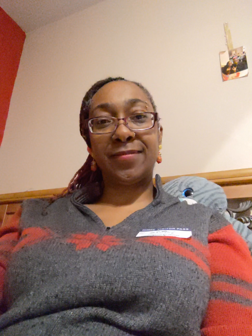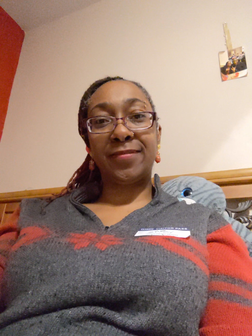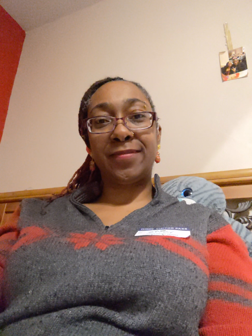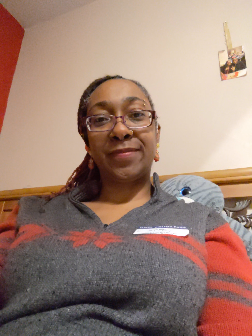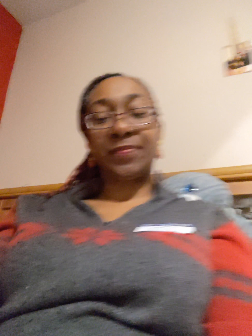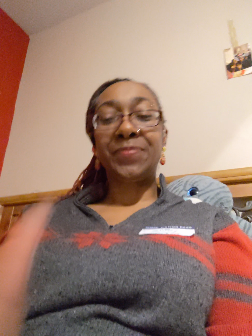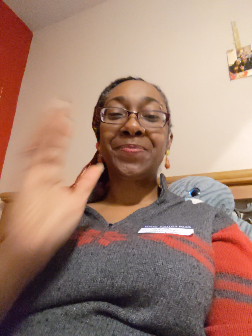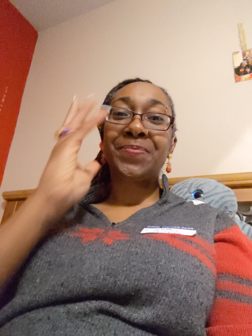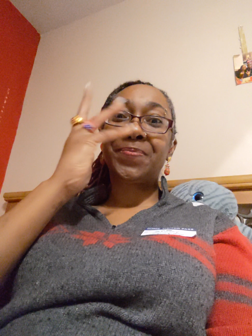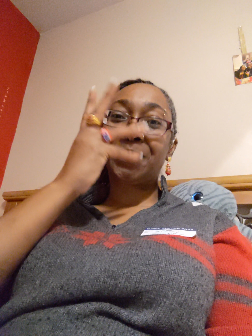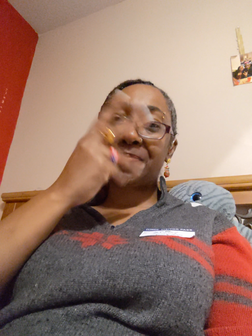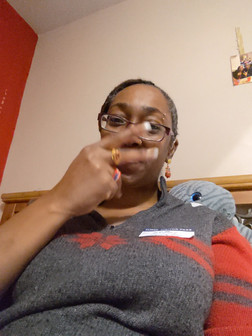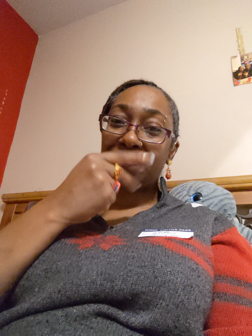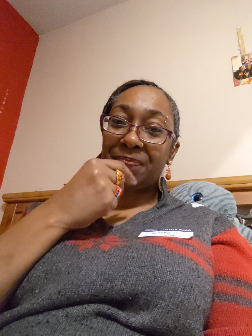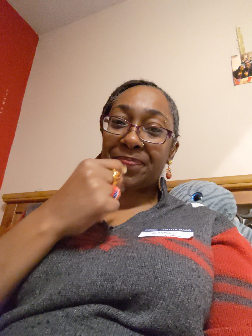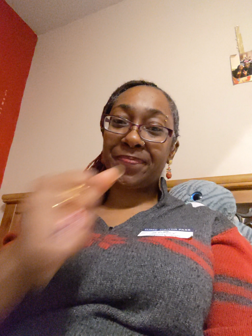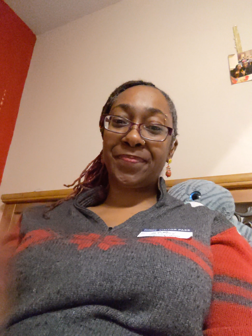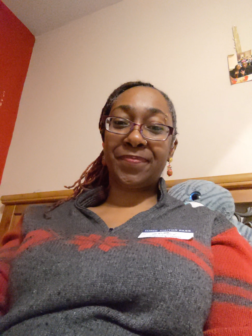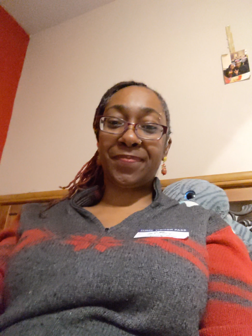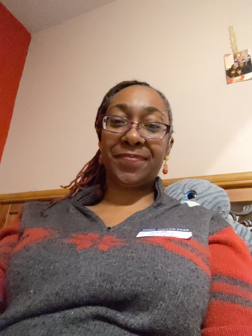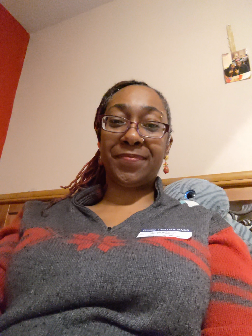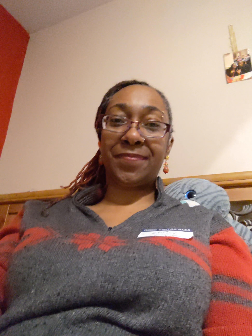pretty